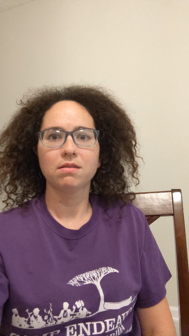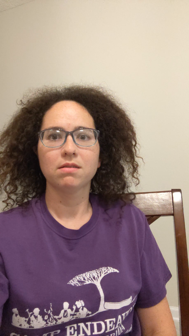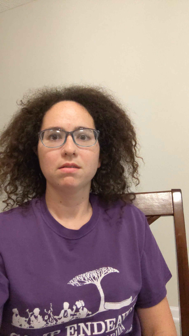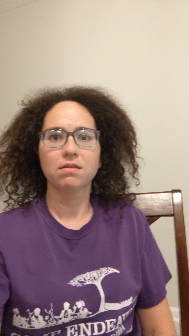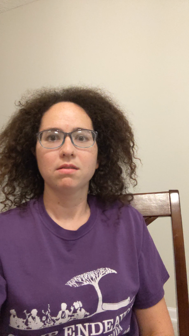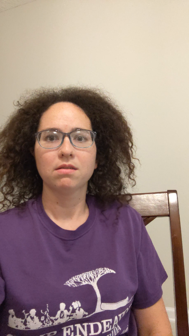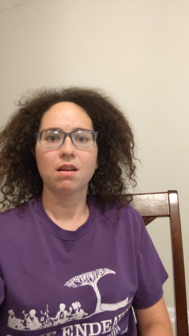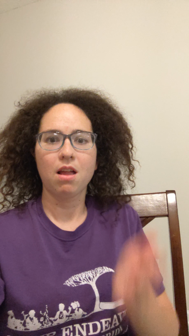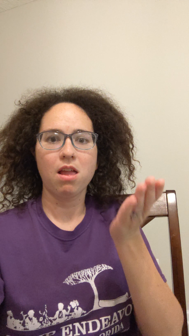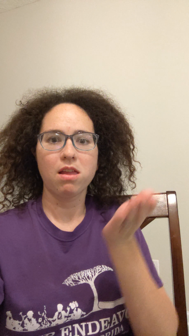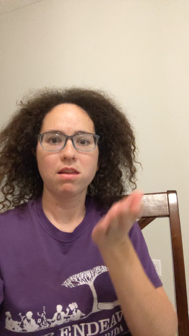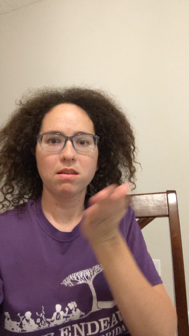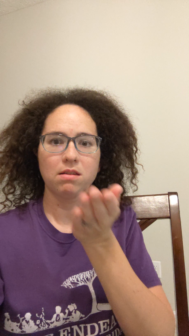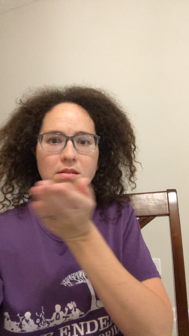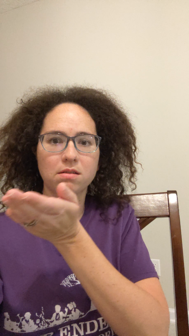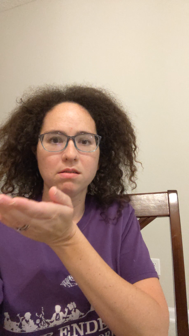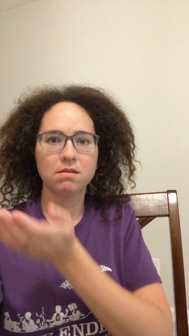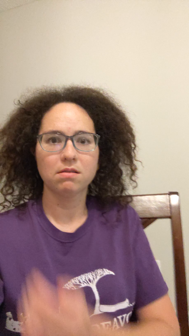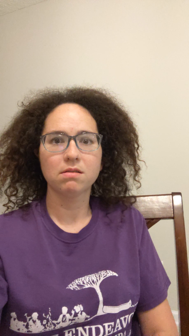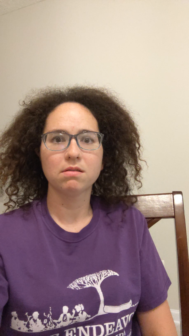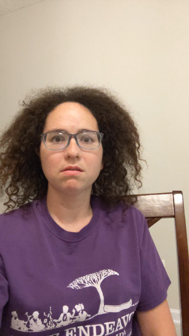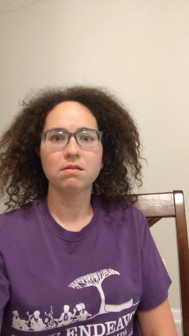carry